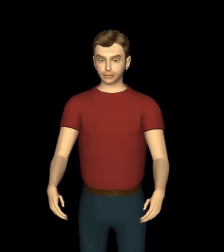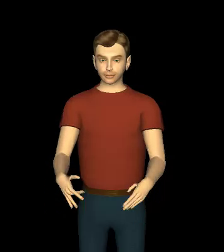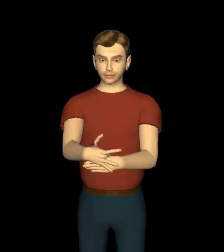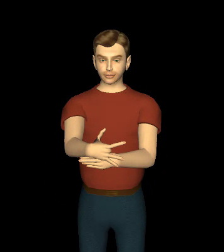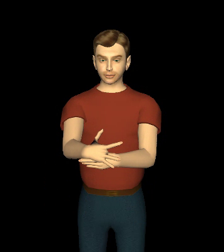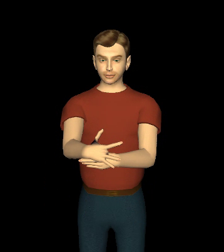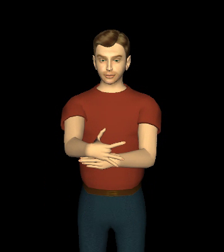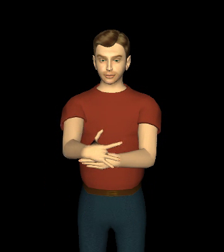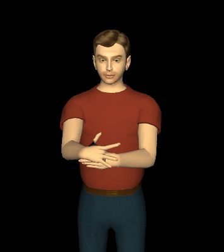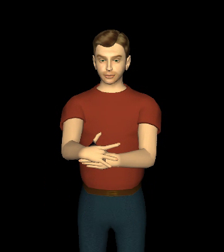تأخر